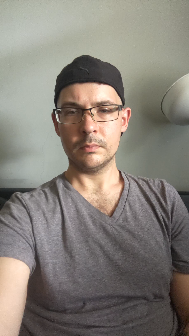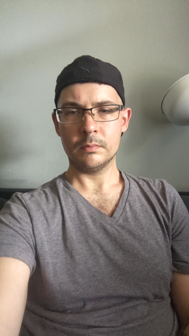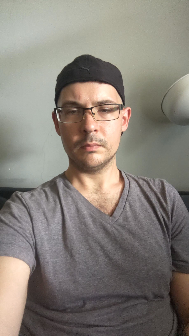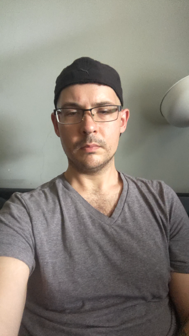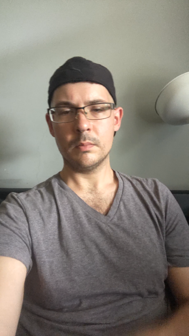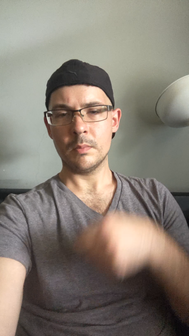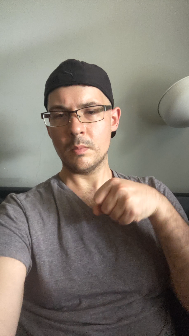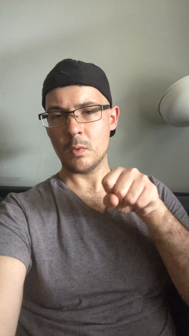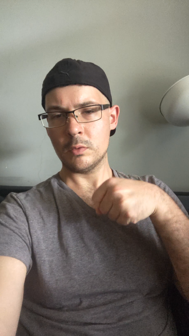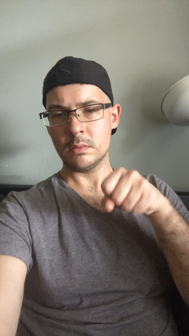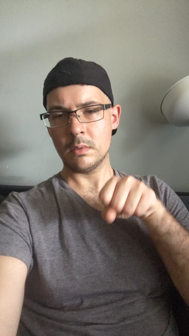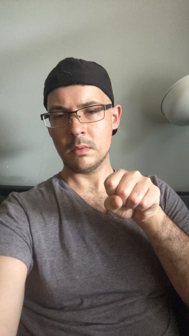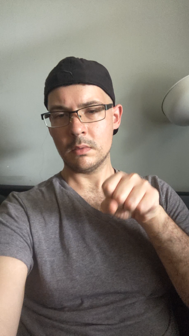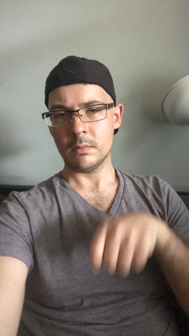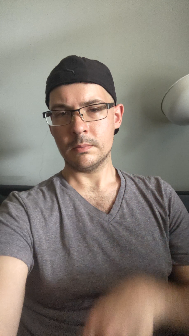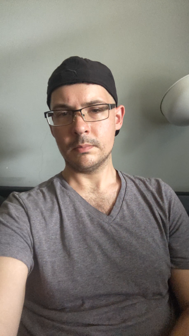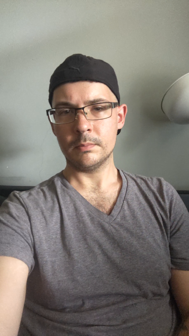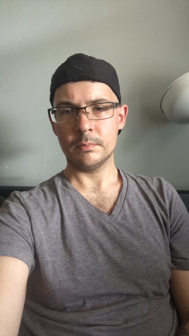motorcycle